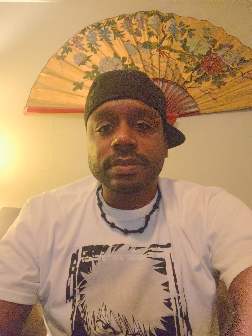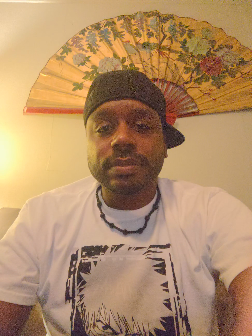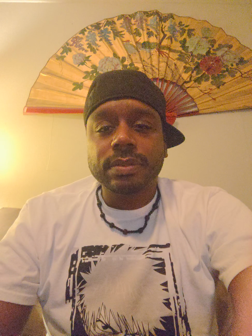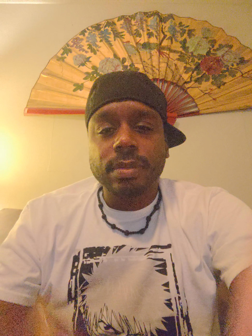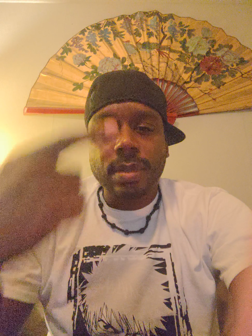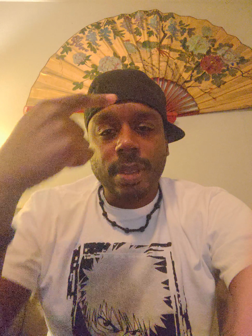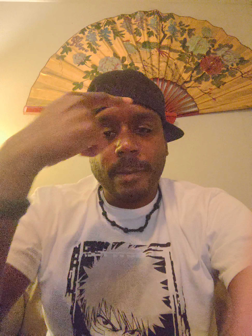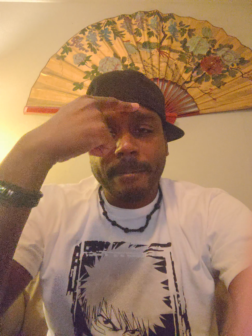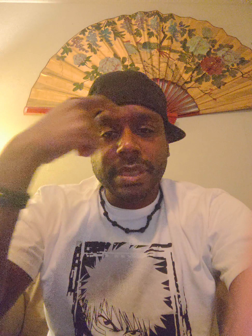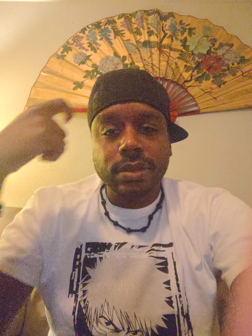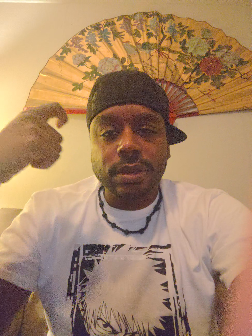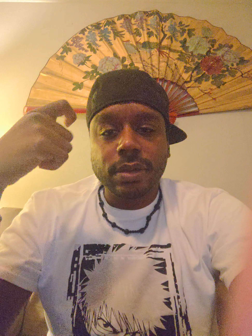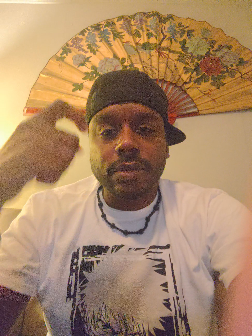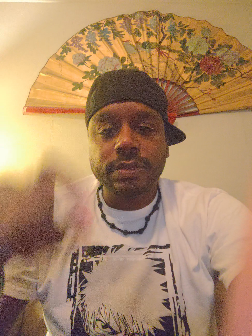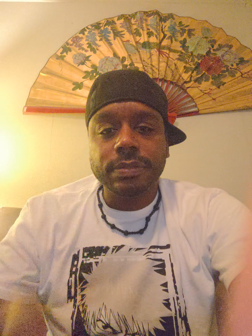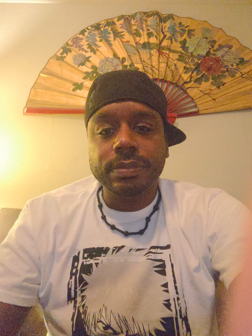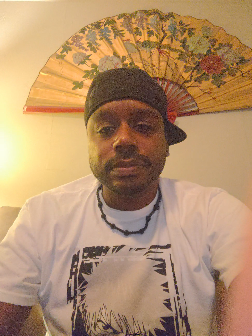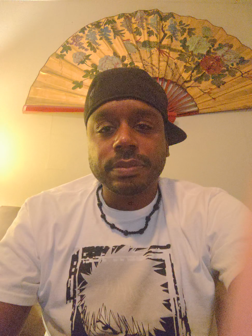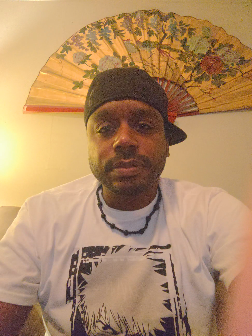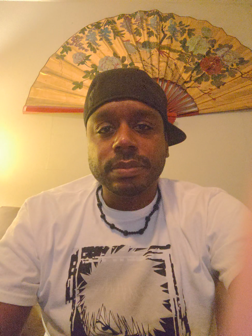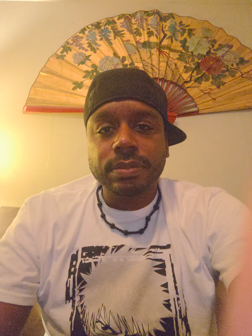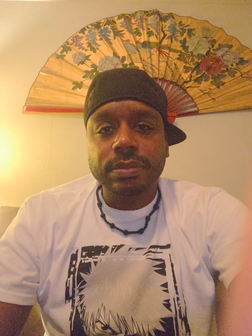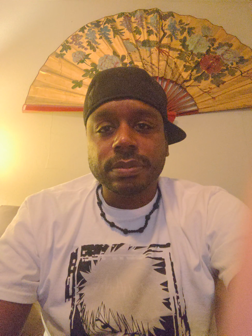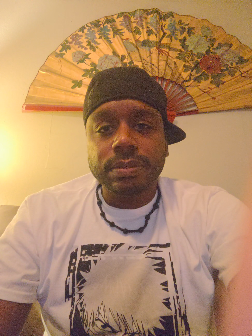because